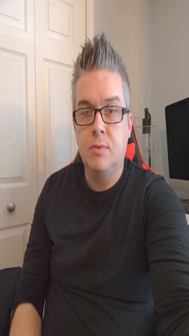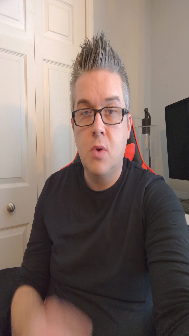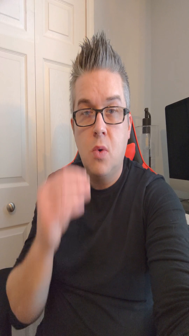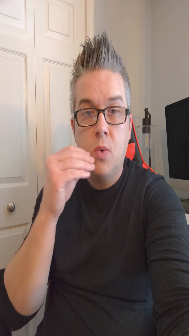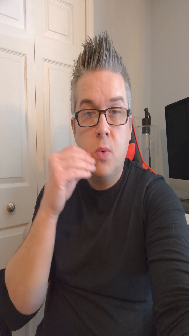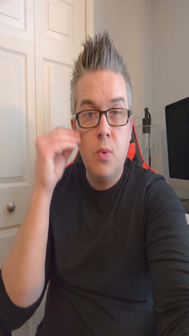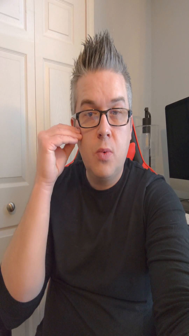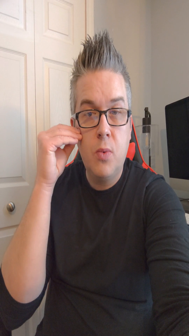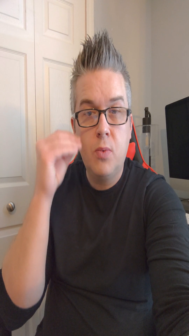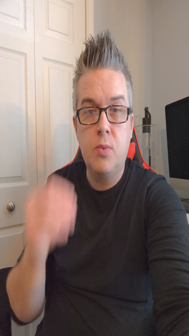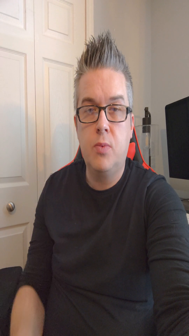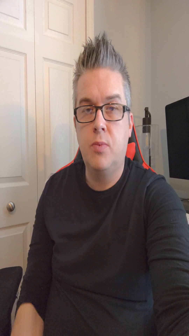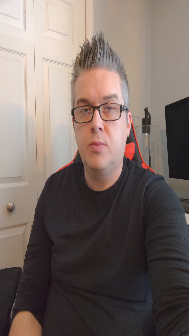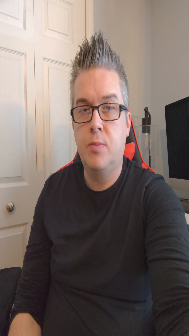home